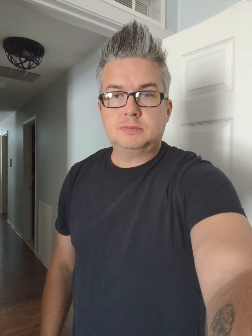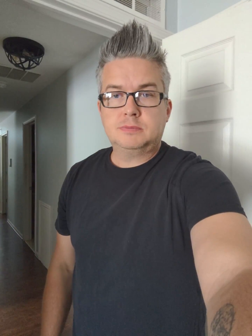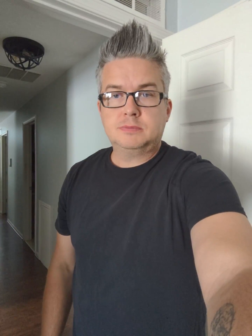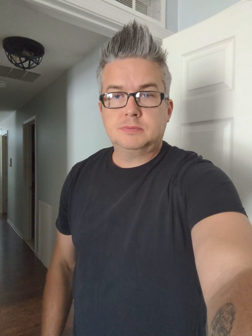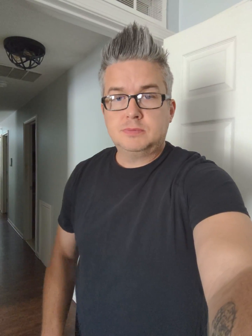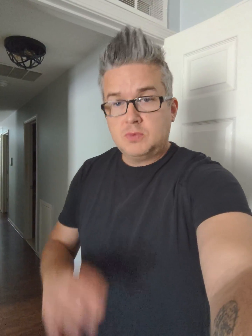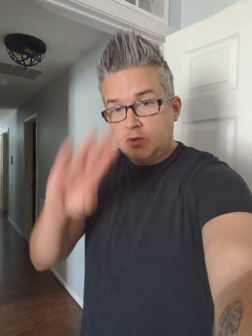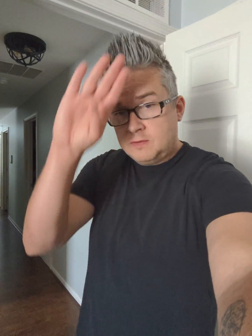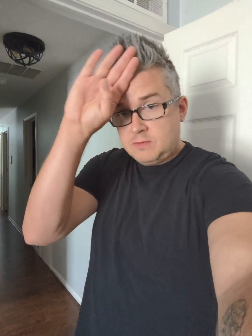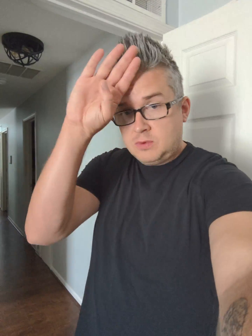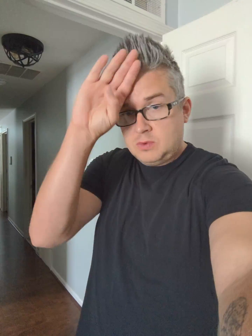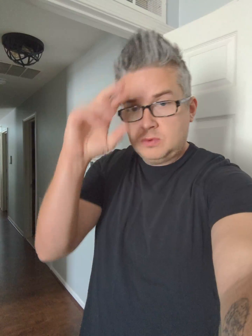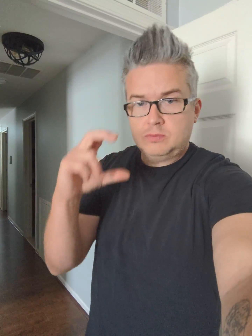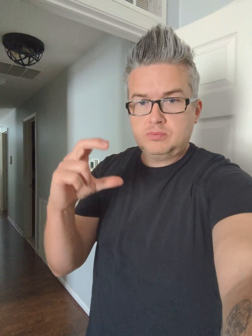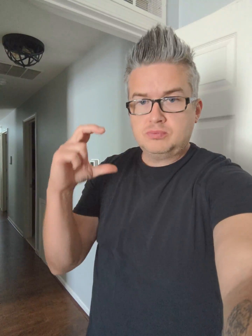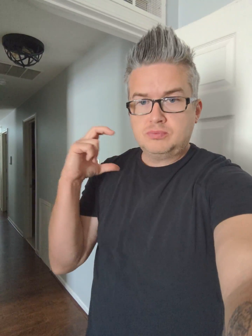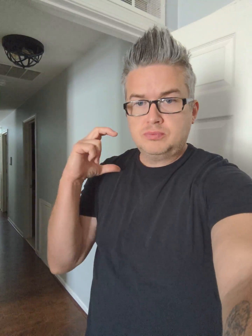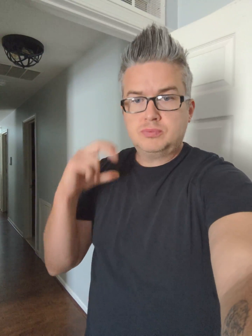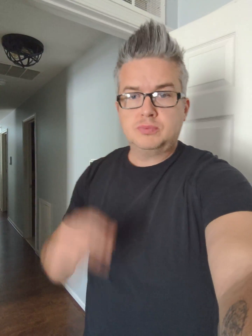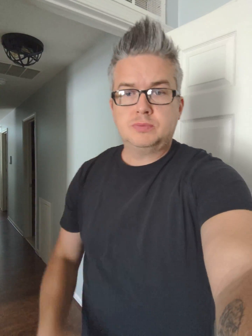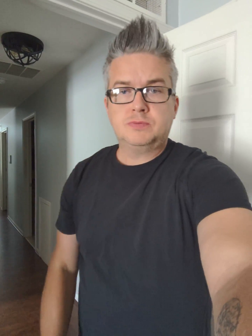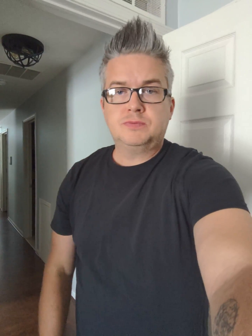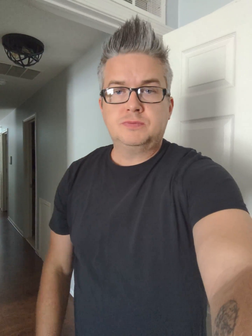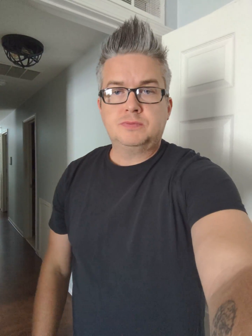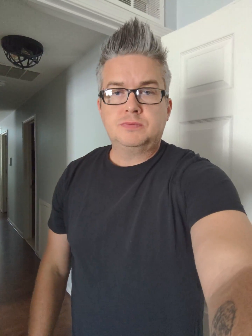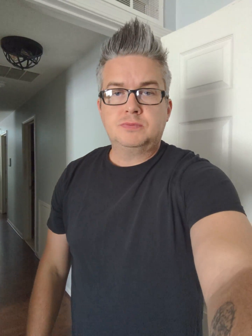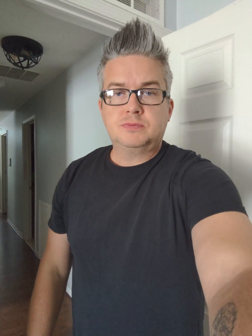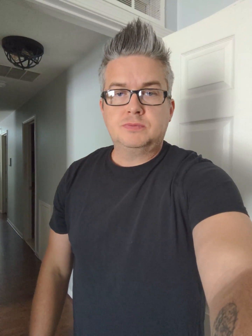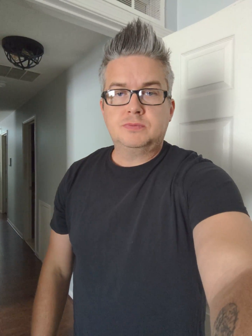fire truck